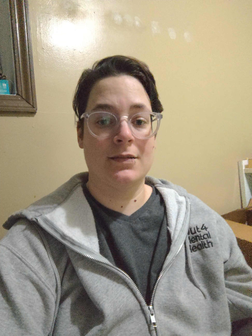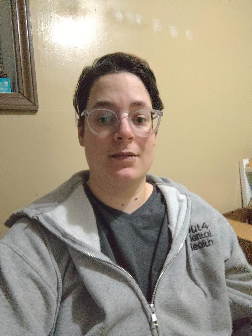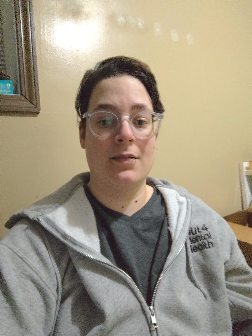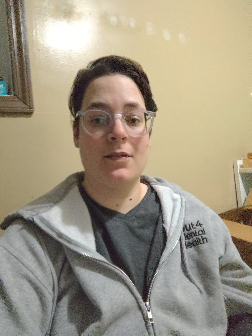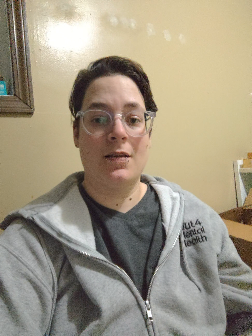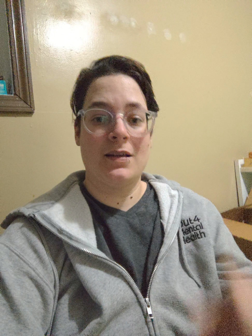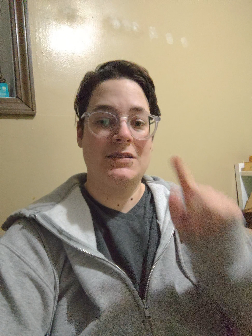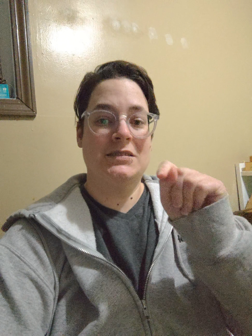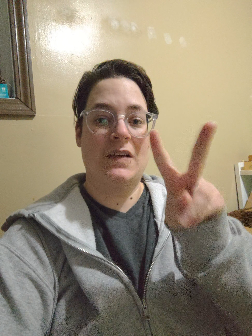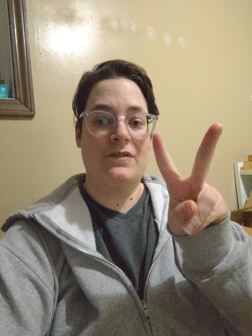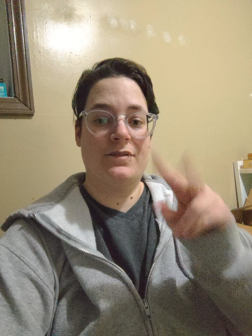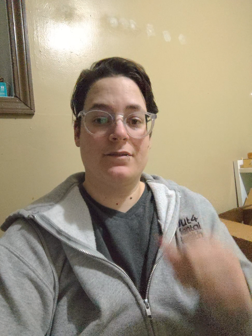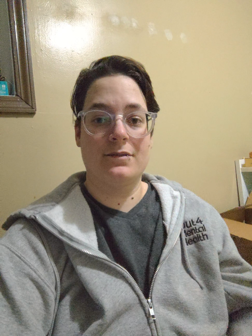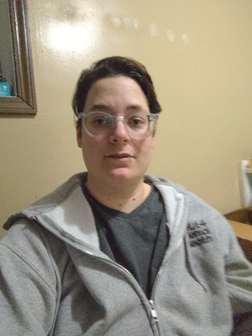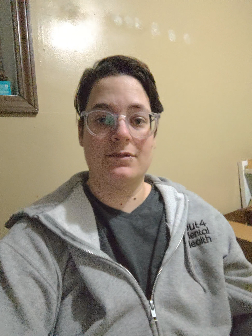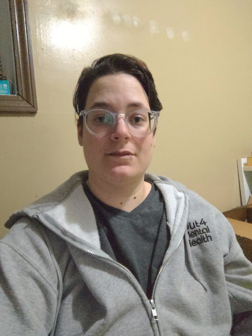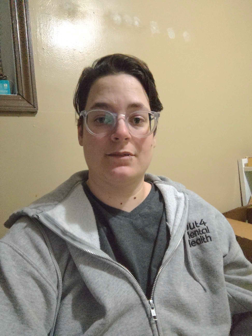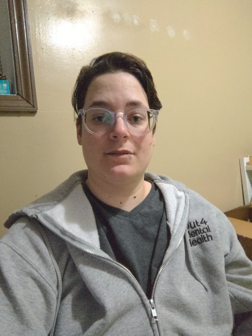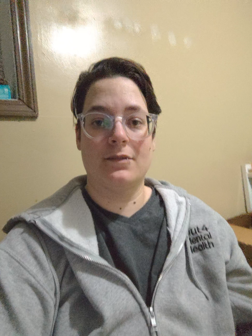TV